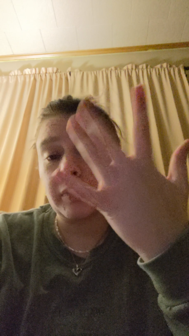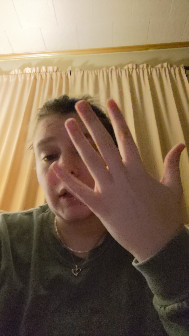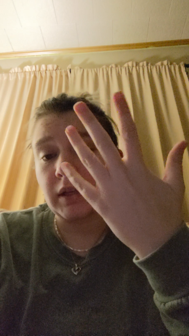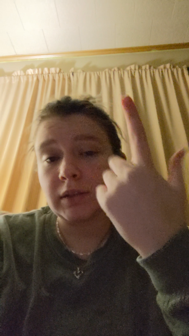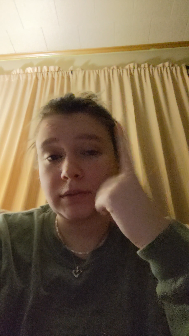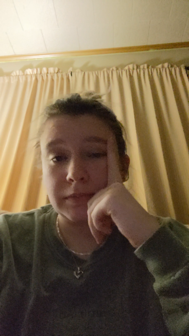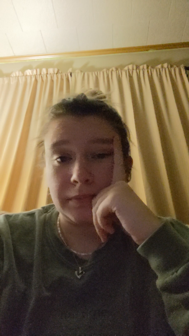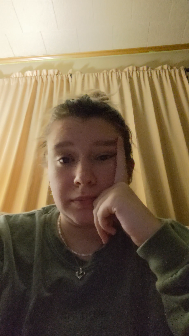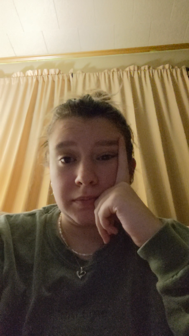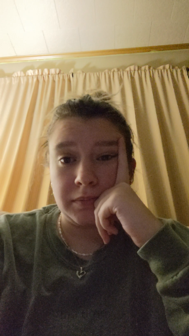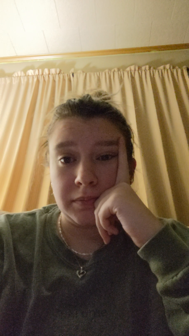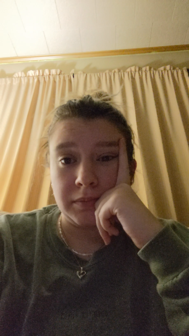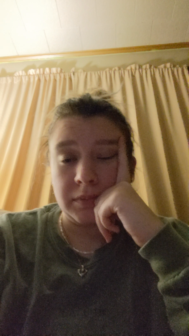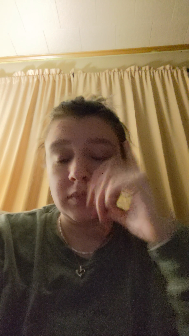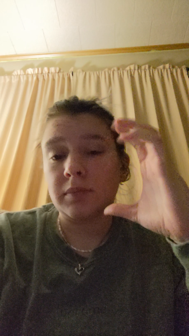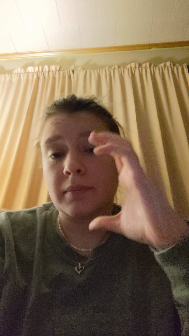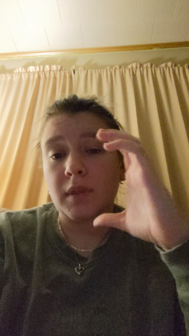ball